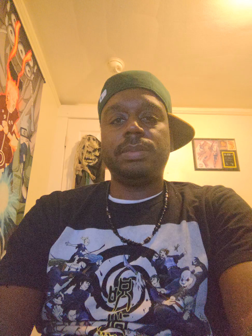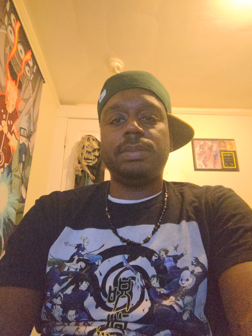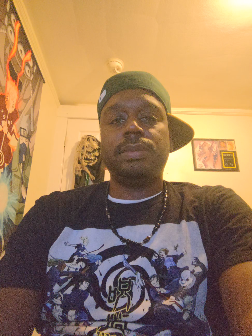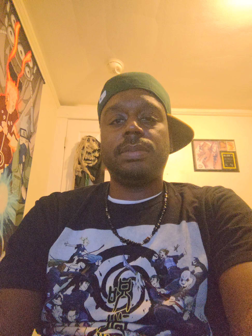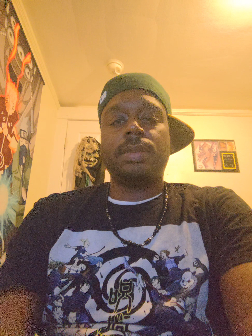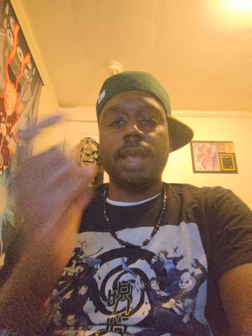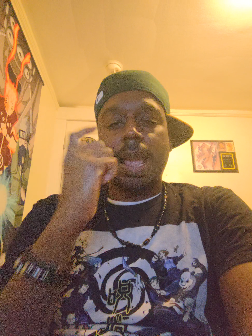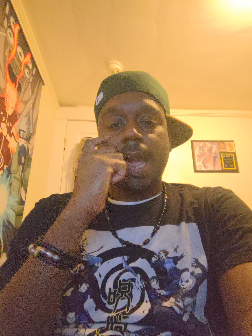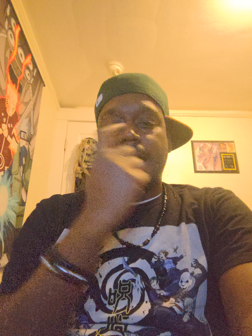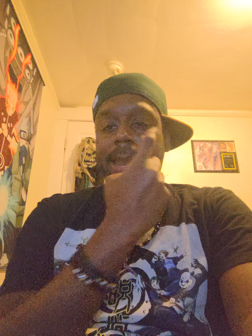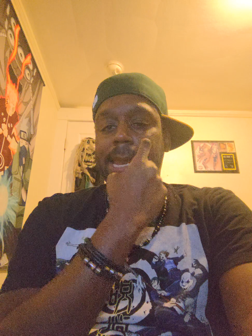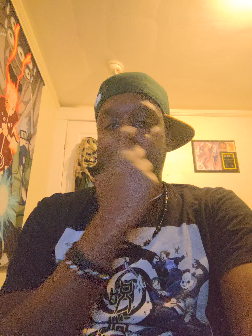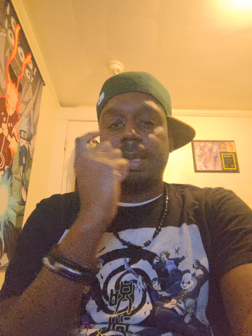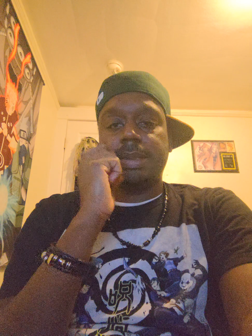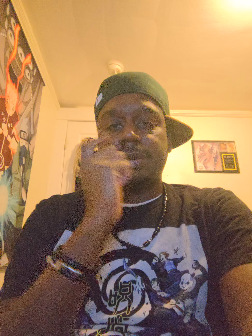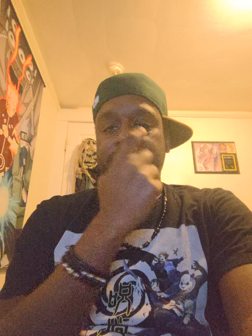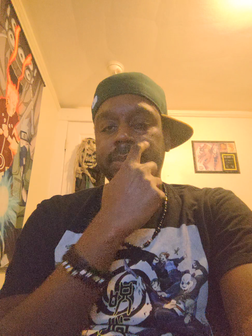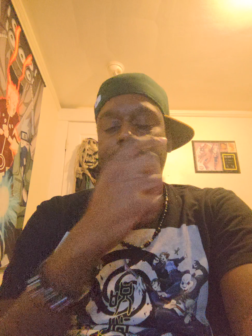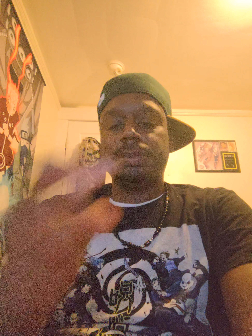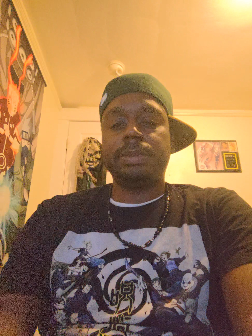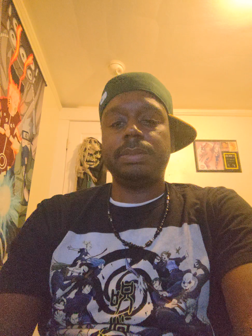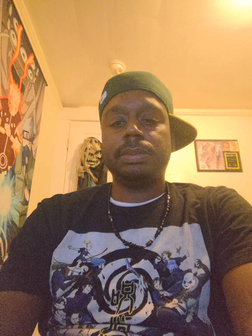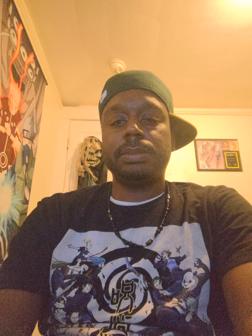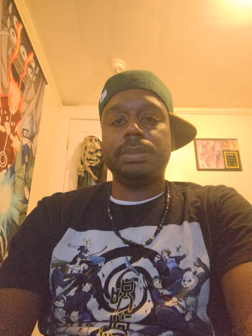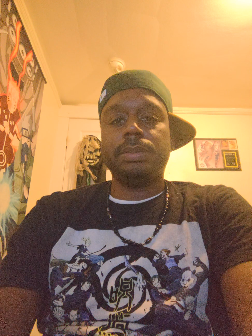eye